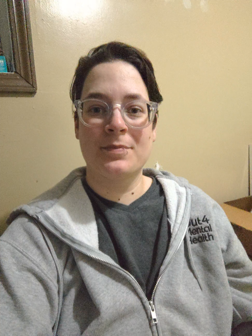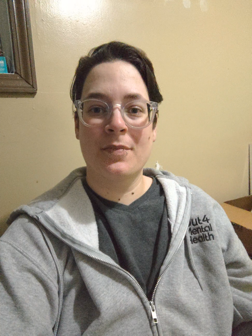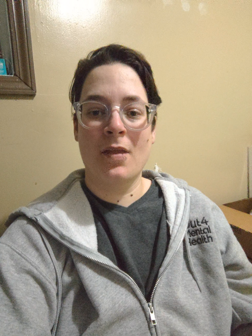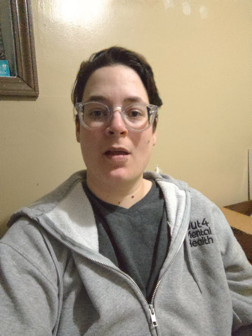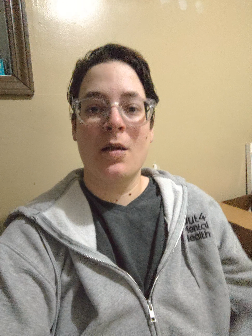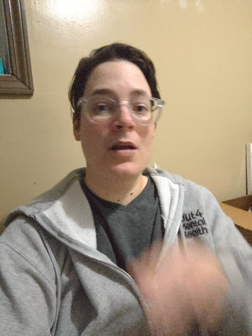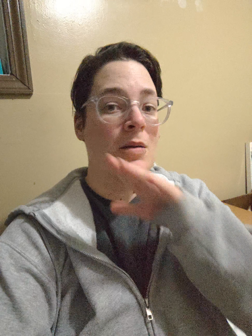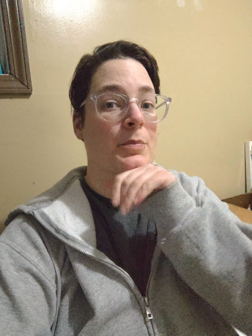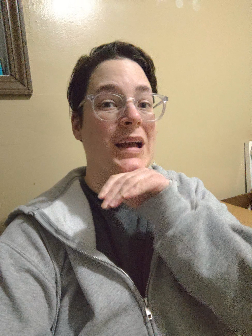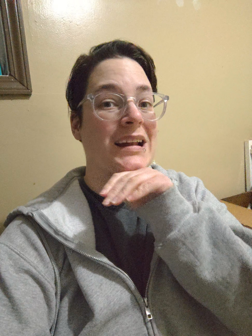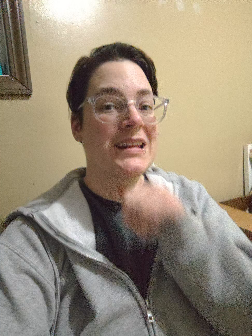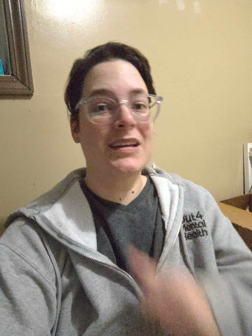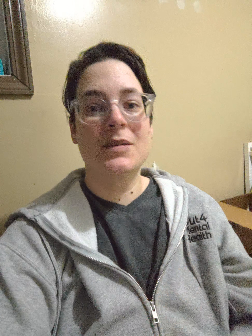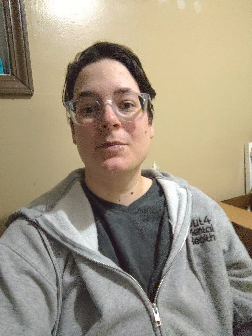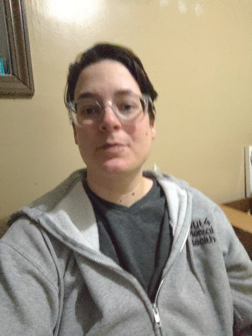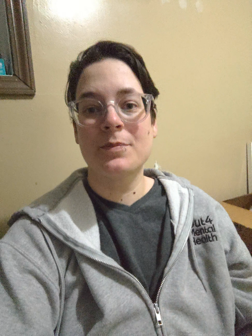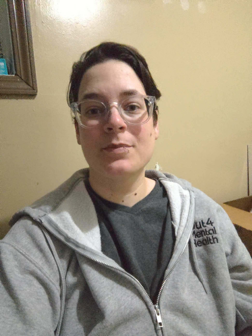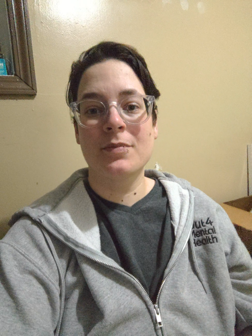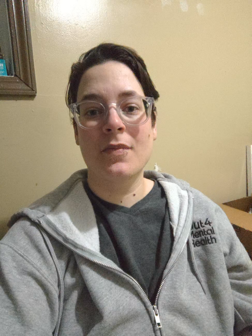pig